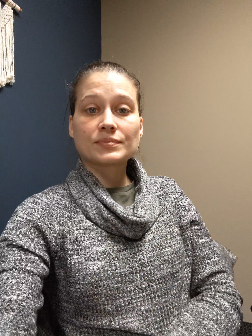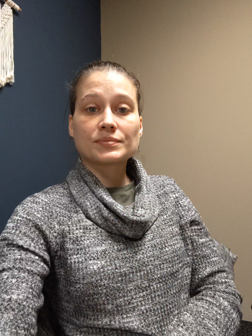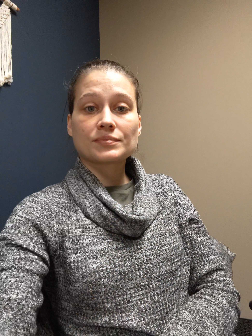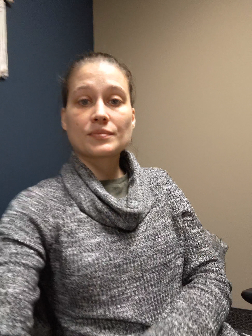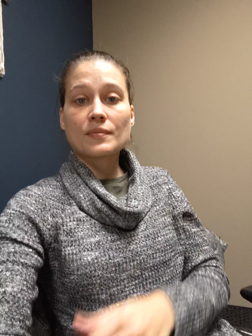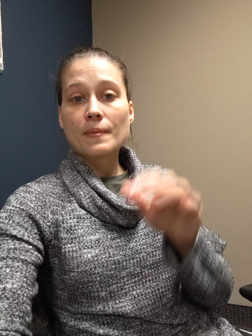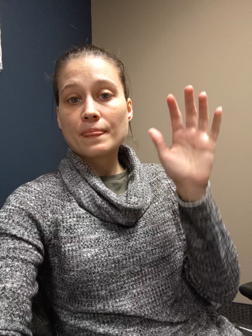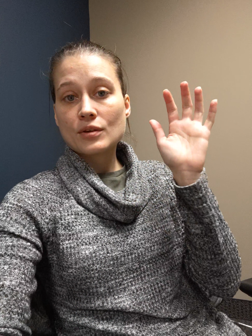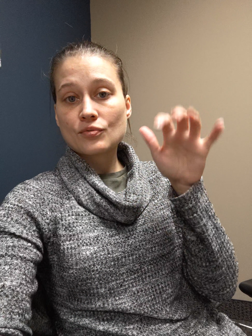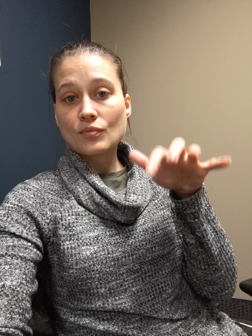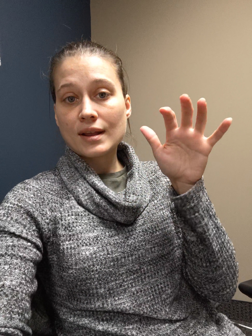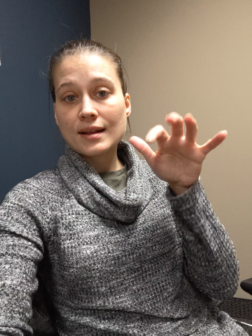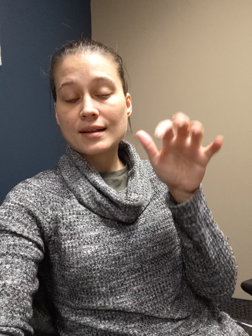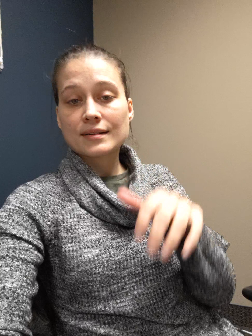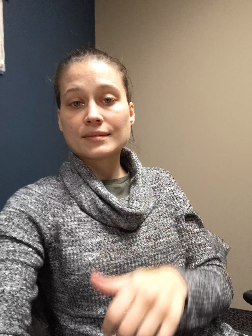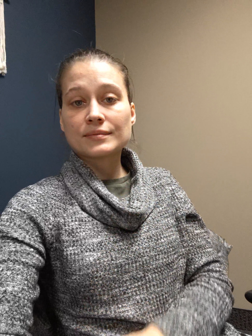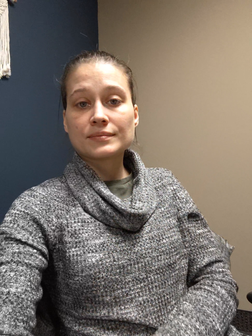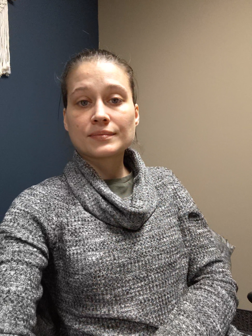rain